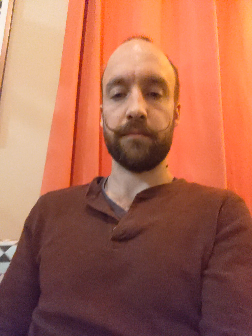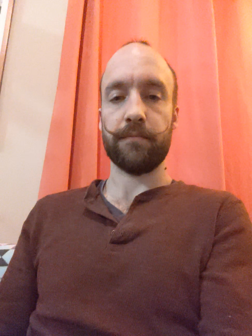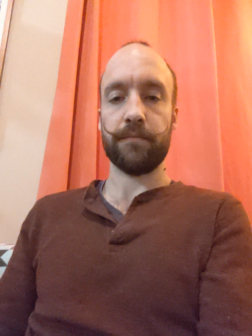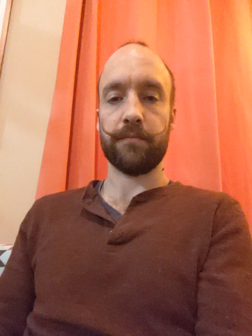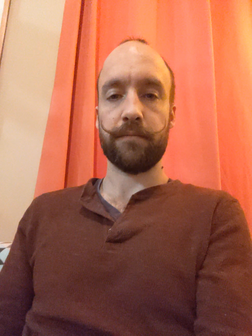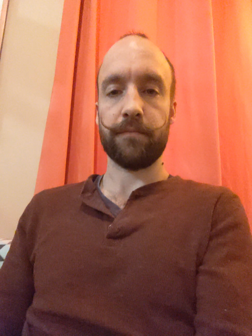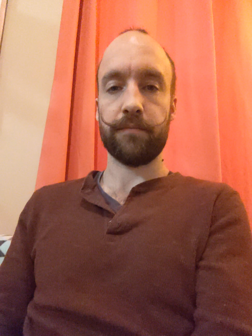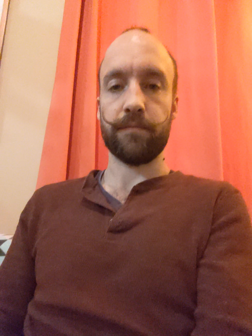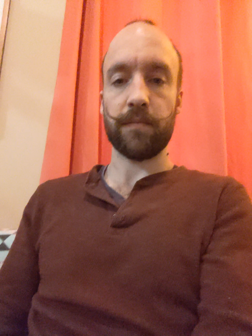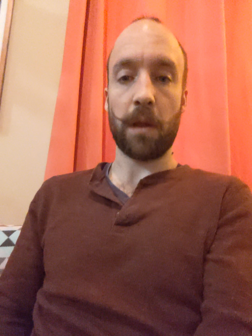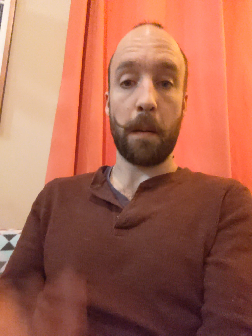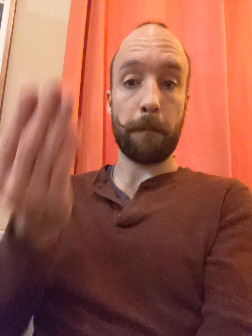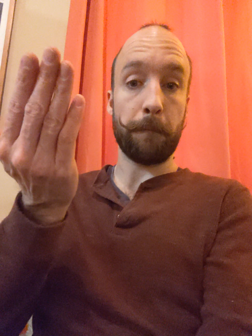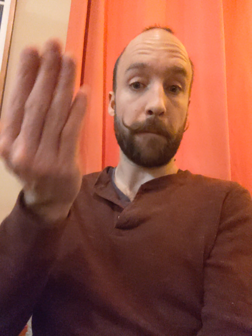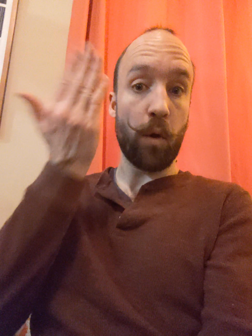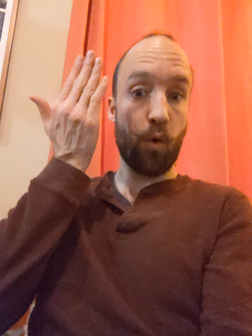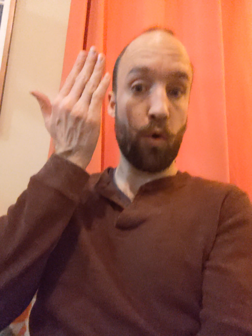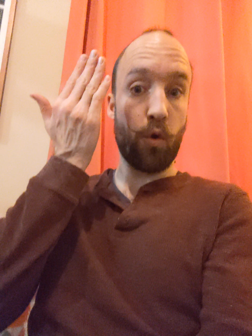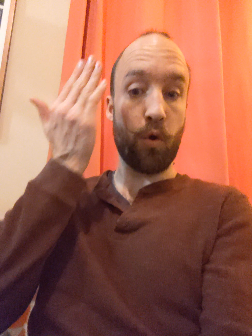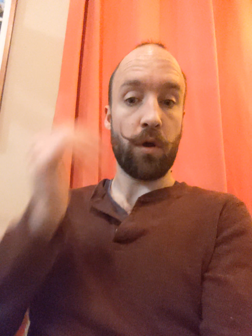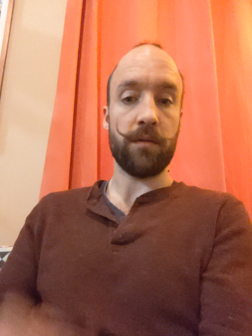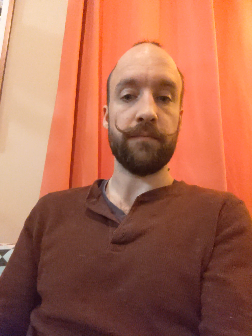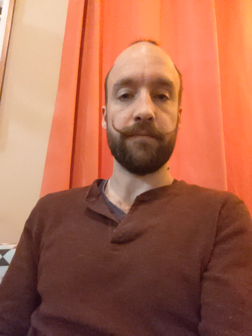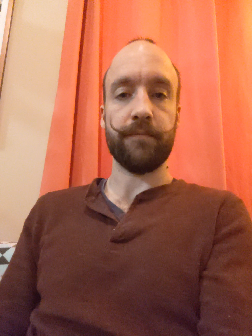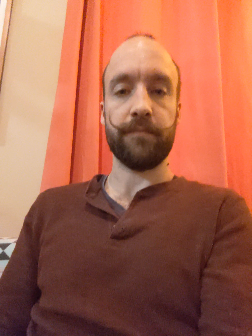morning